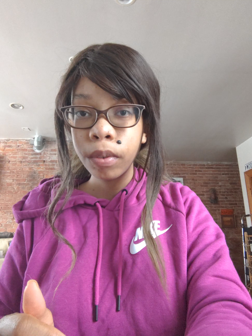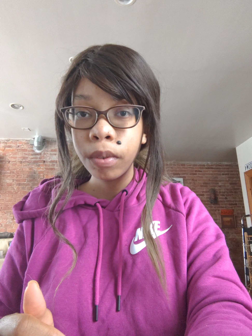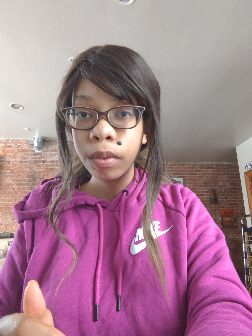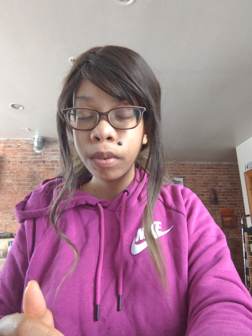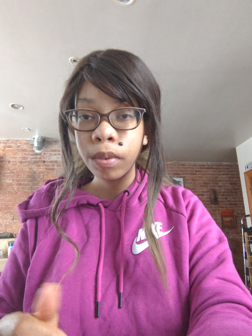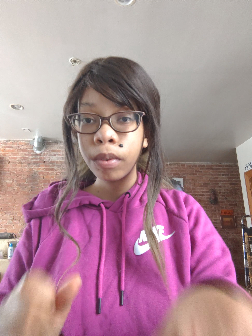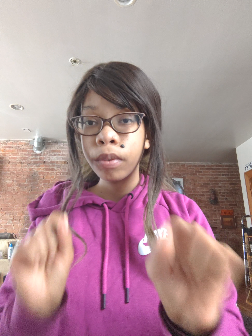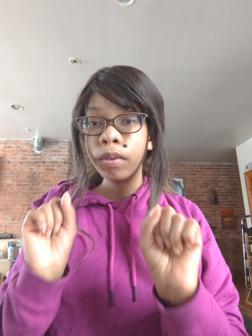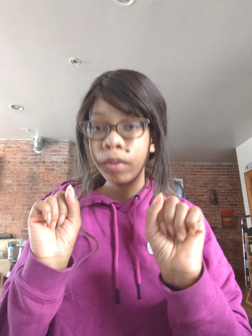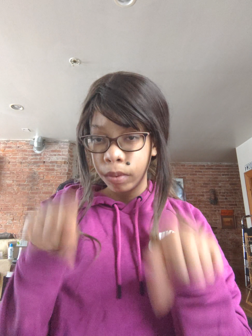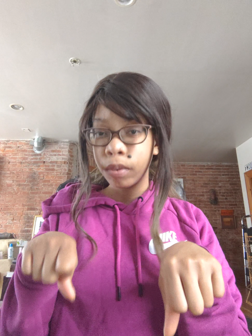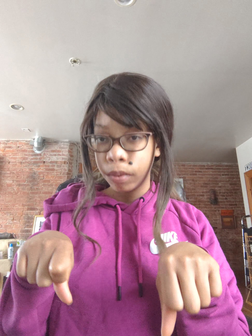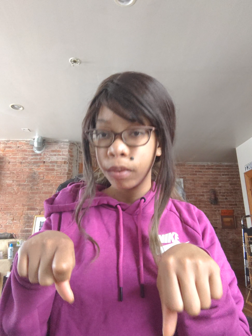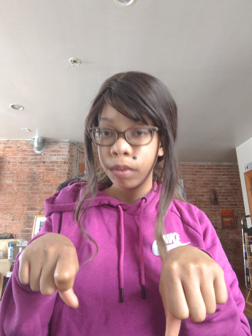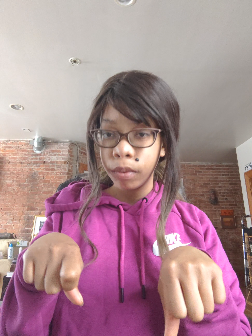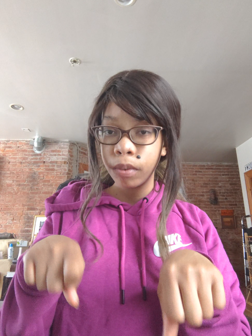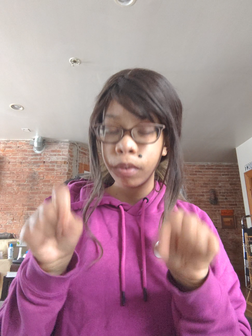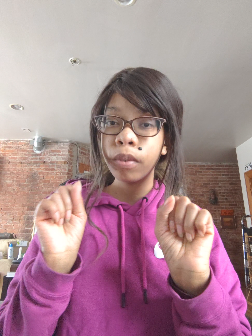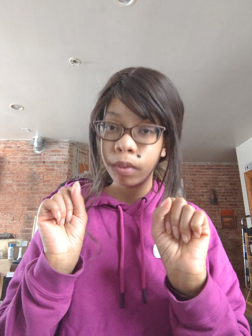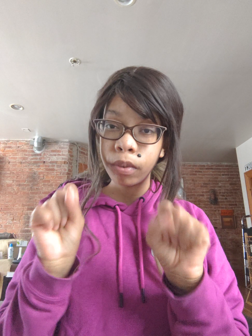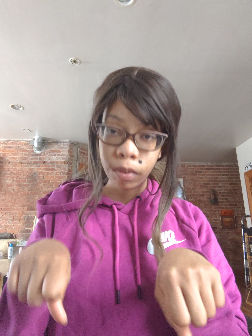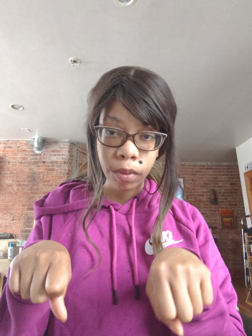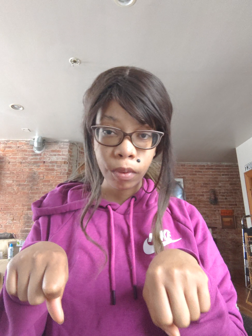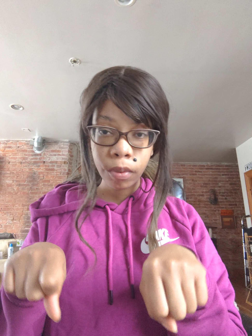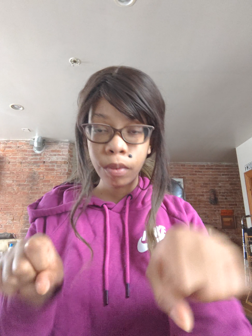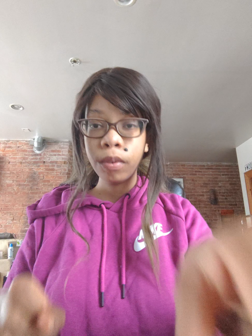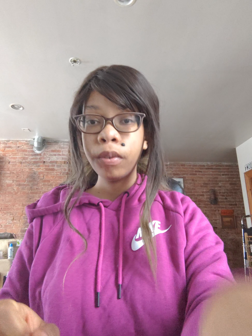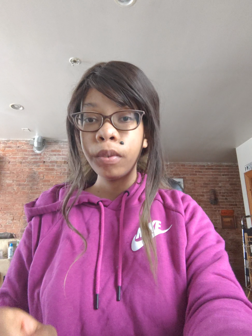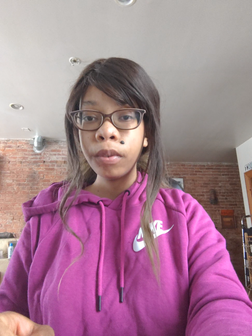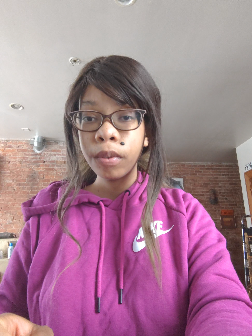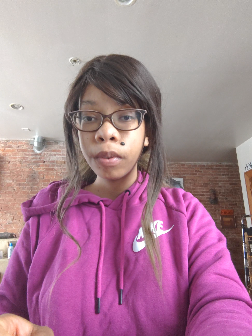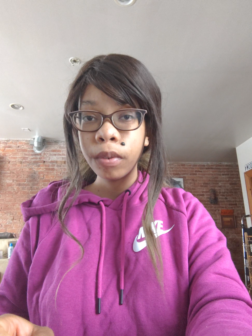can